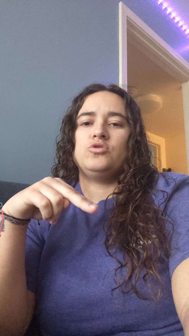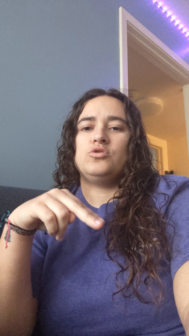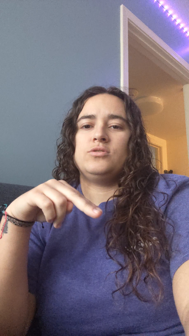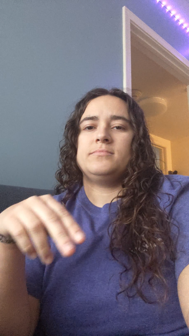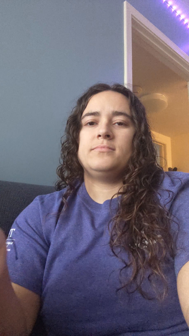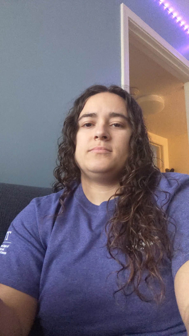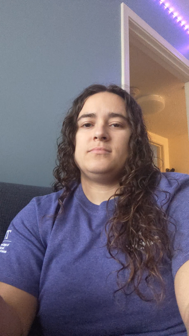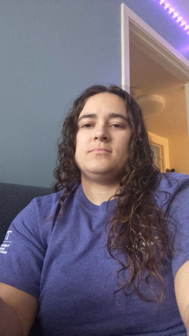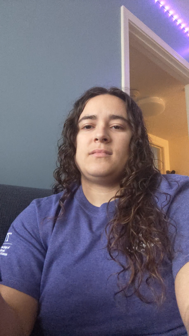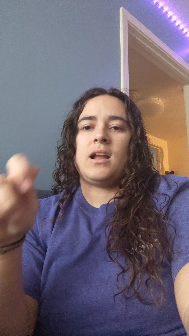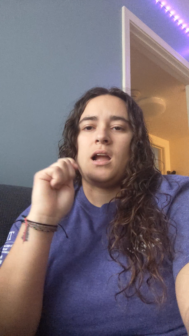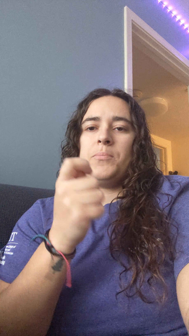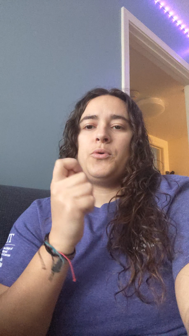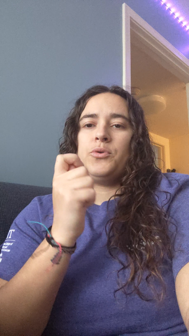hammer